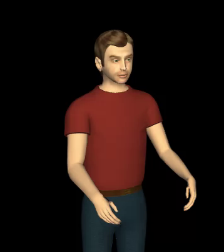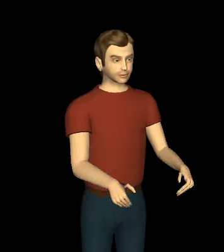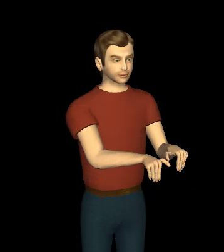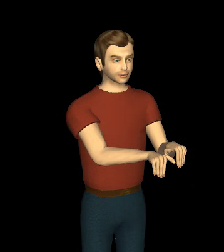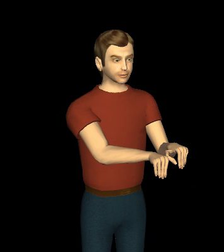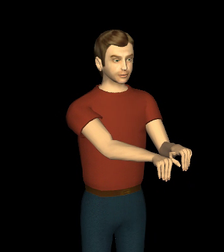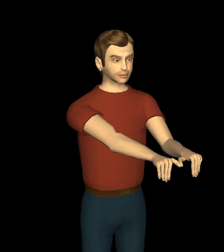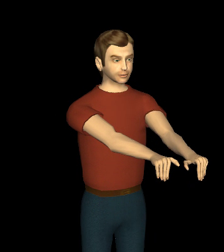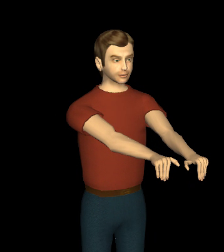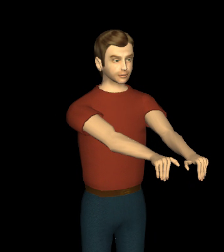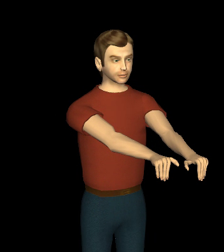مواصلة